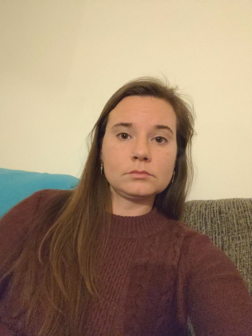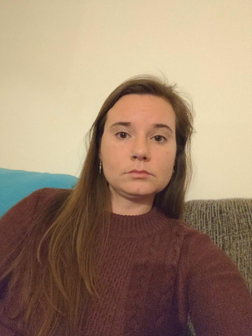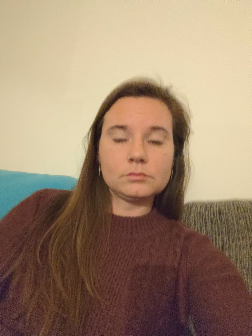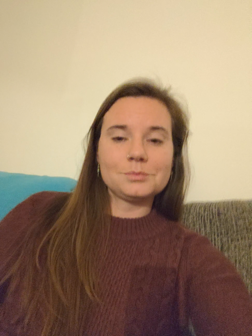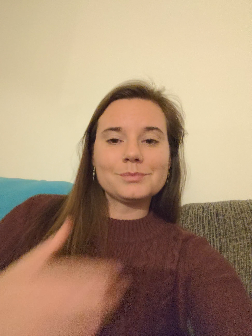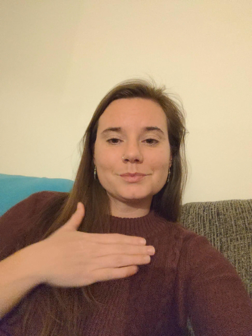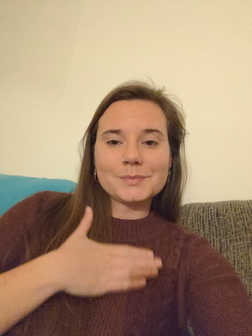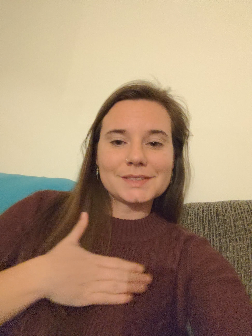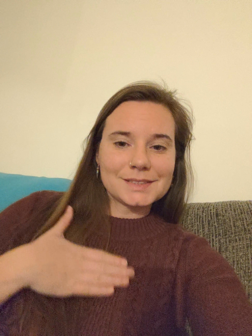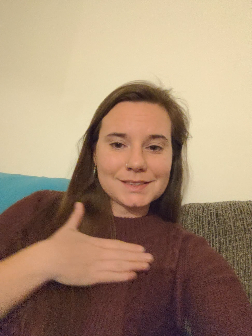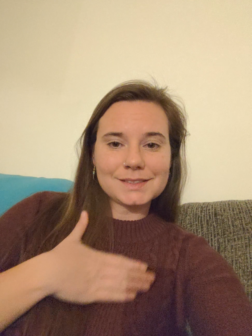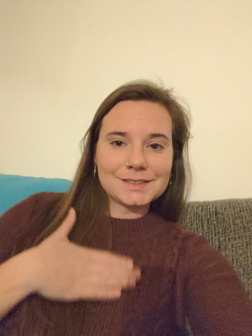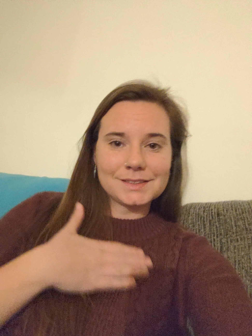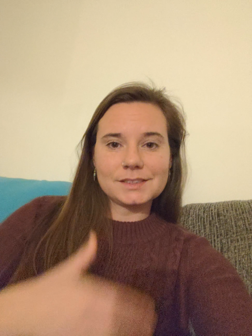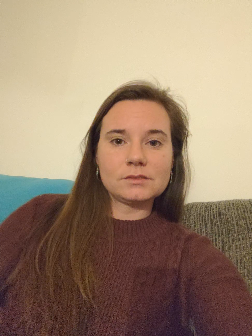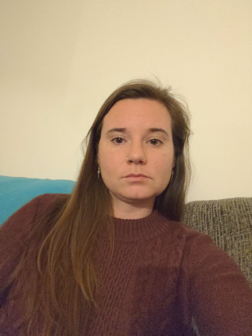please